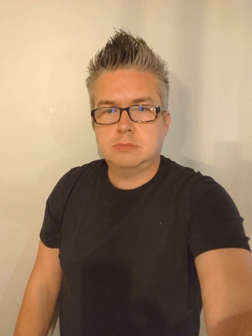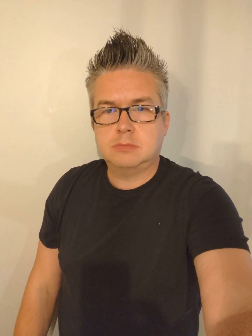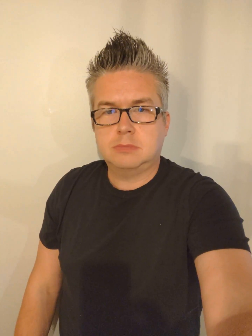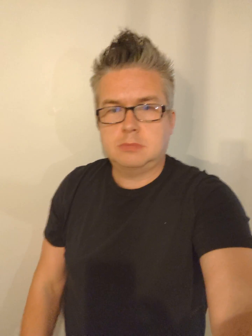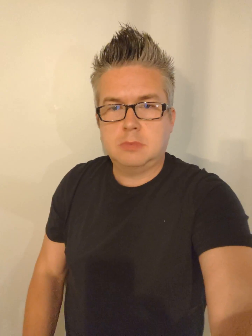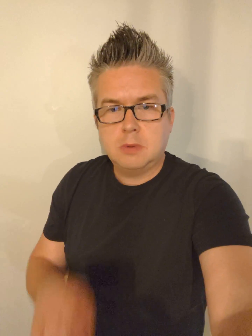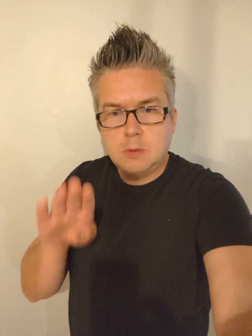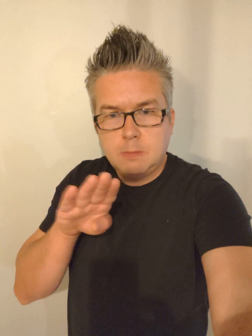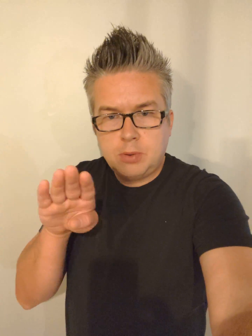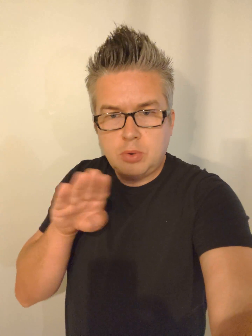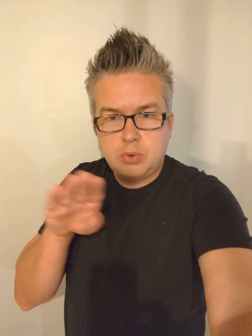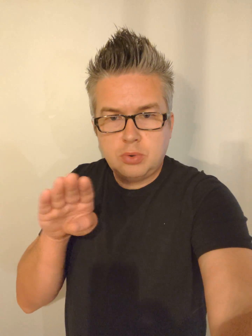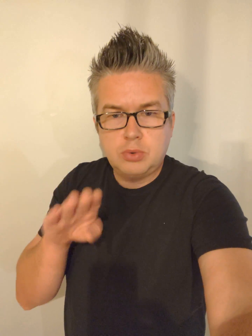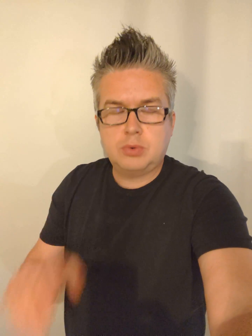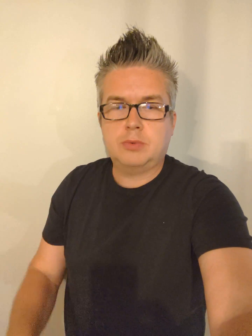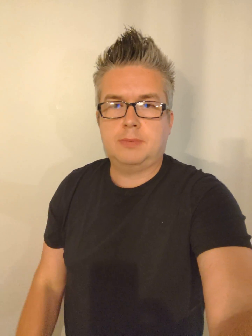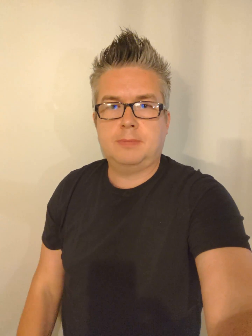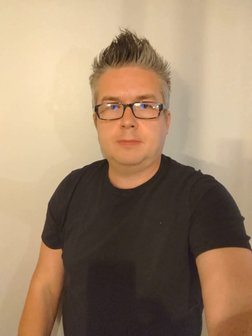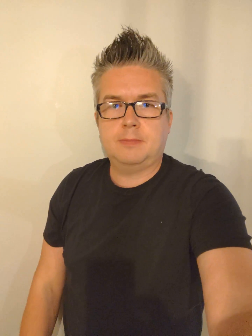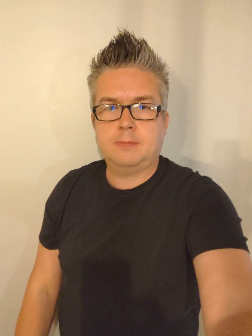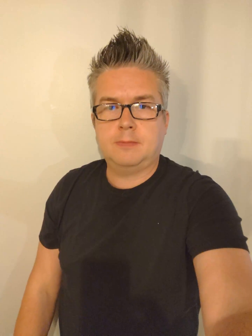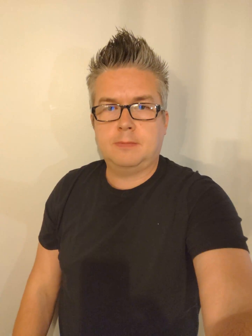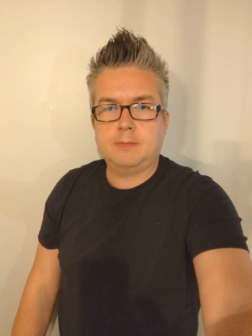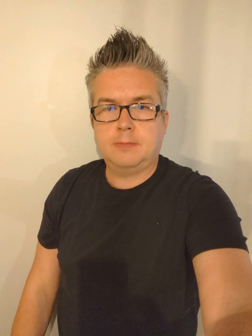boots